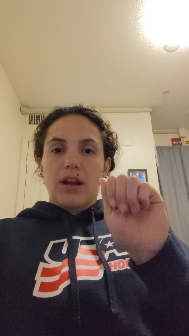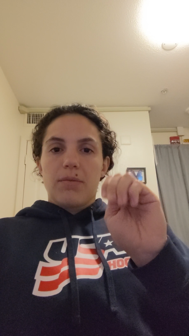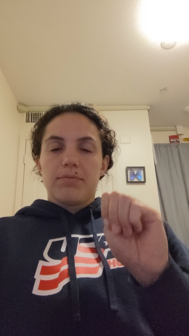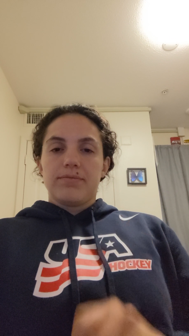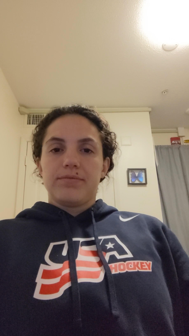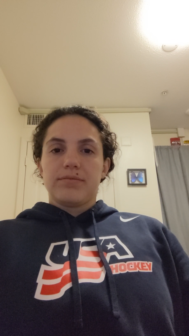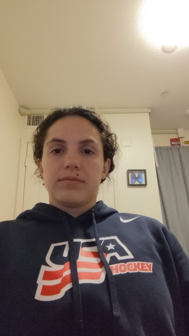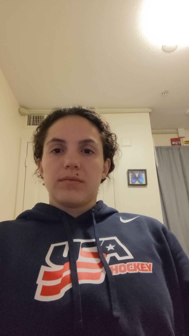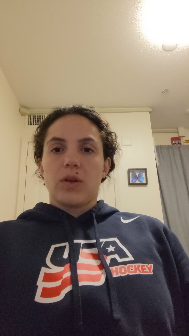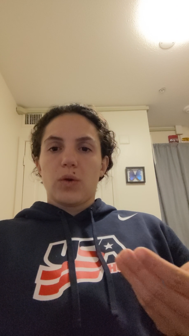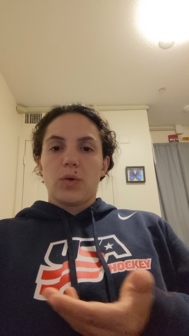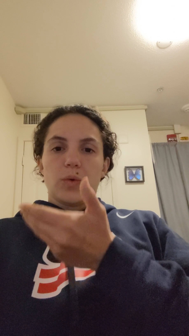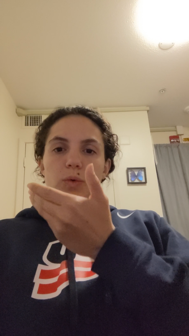new